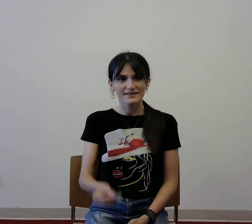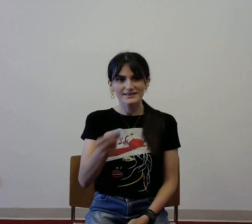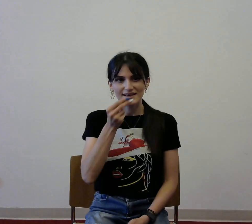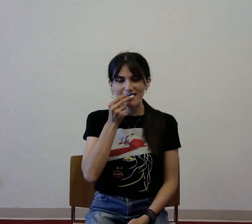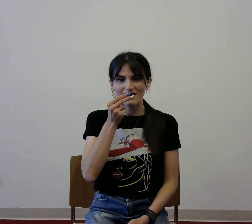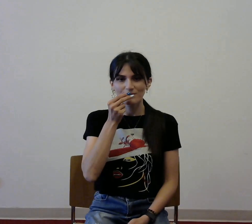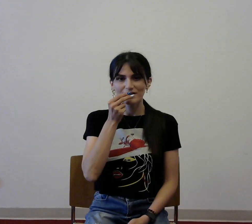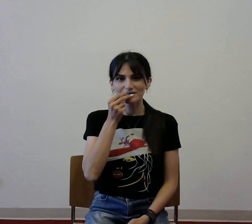yemək